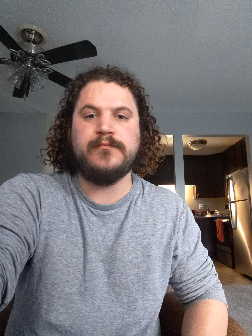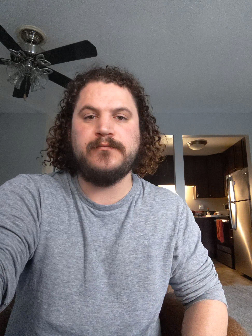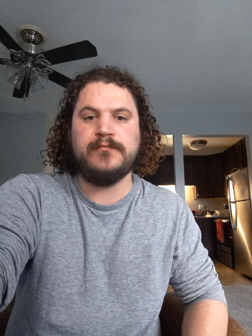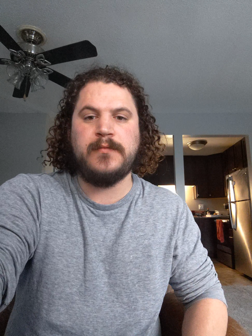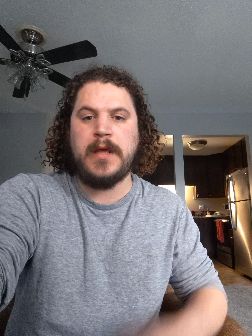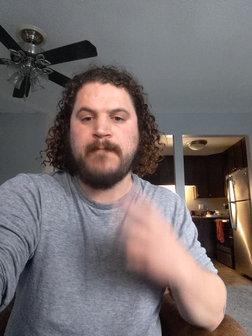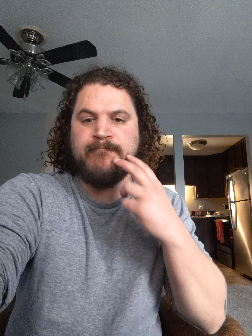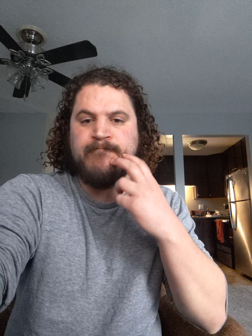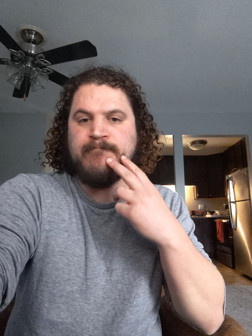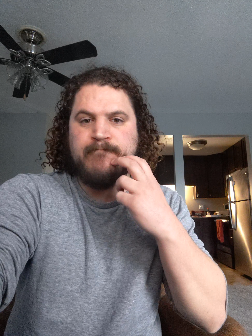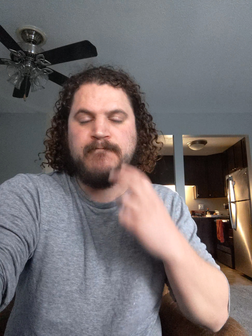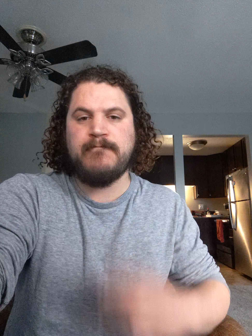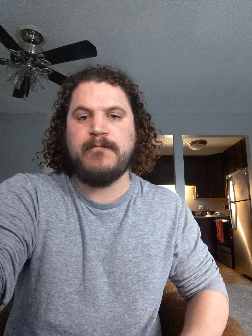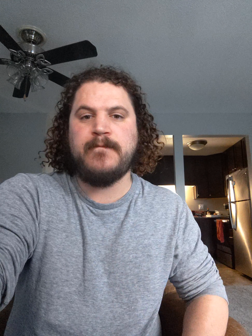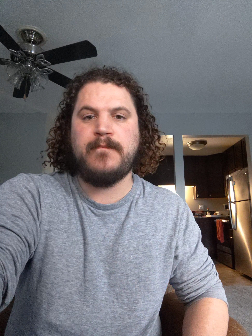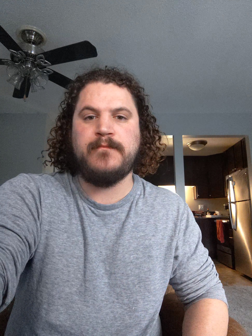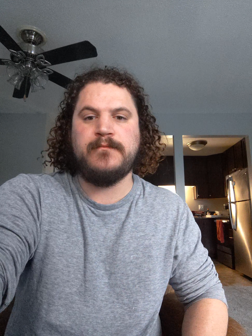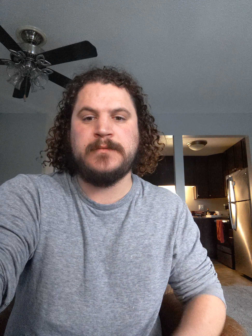gum